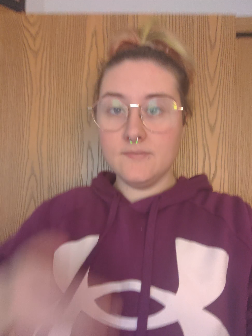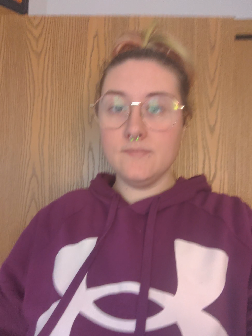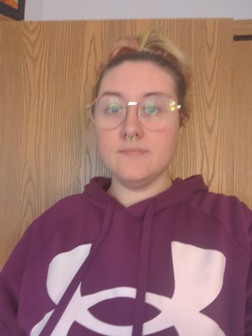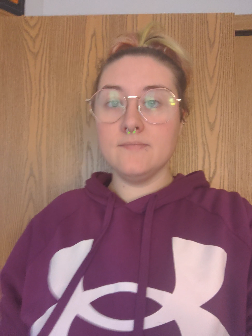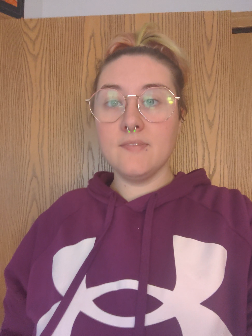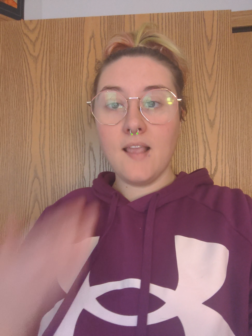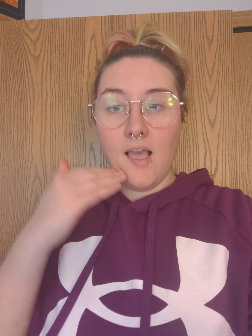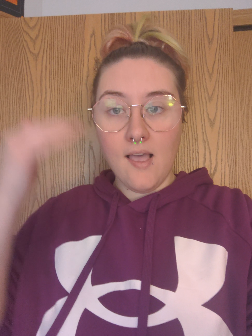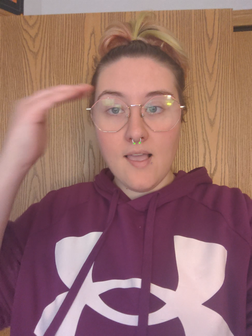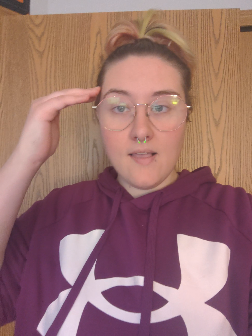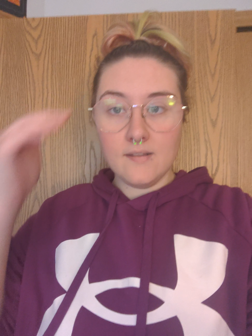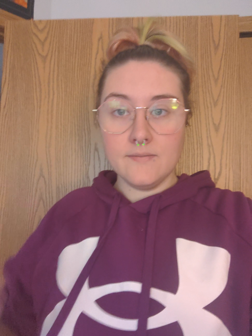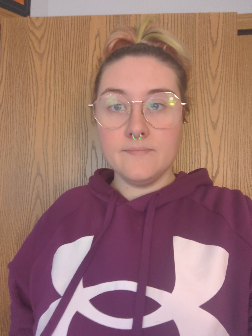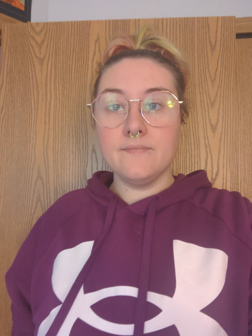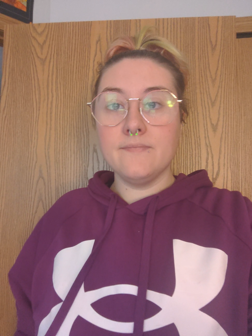head